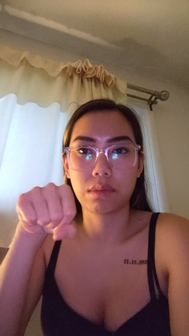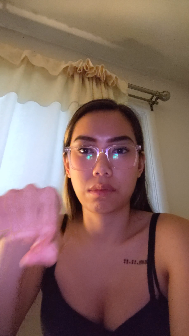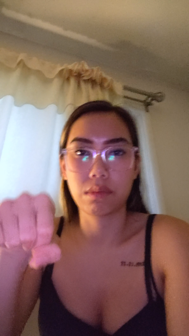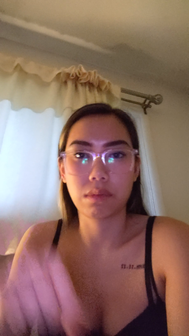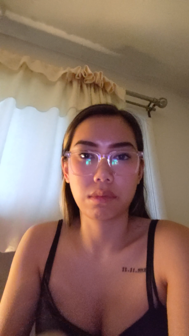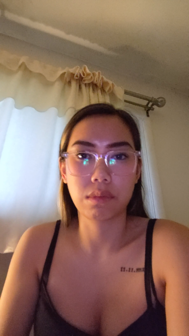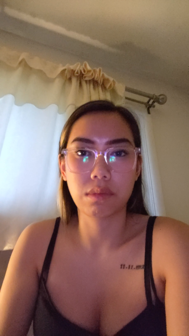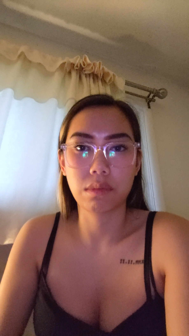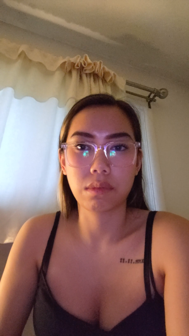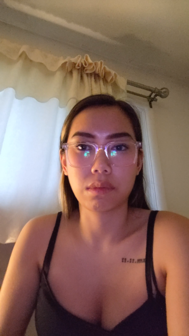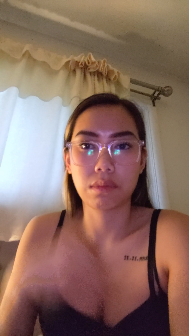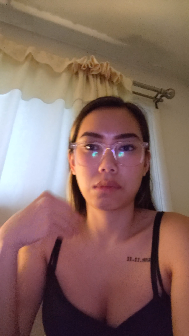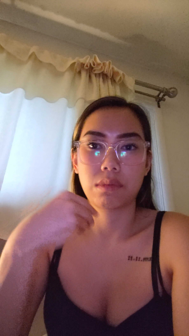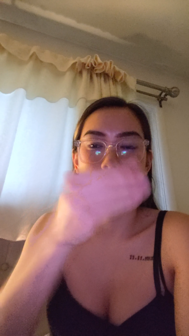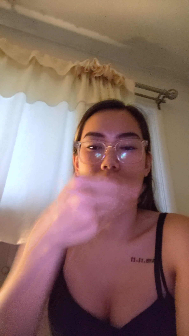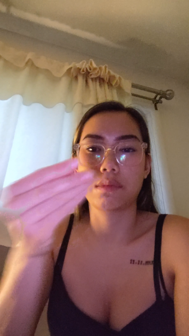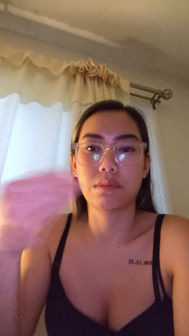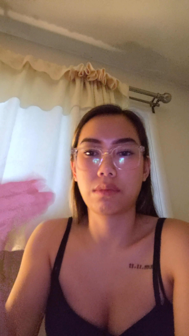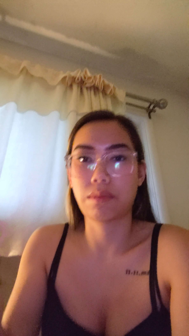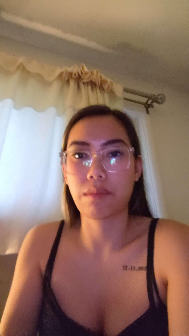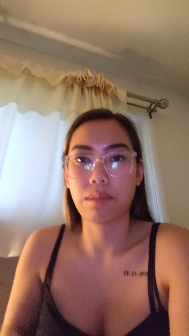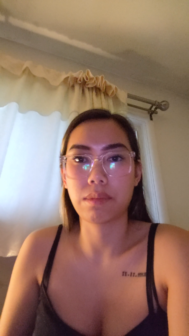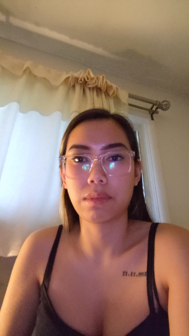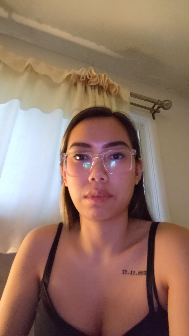shopping